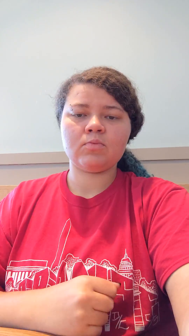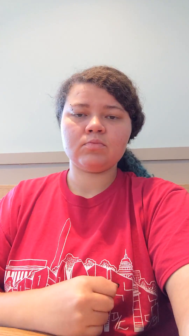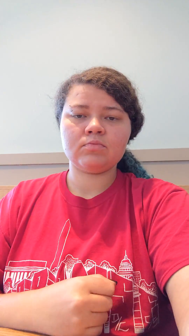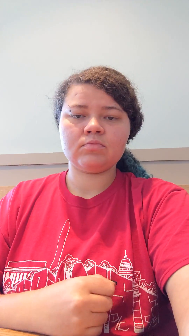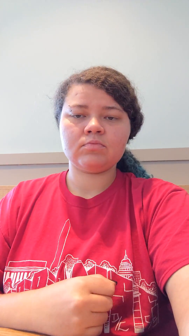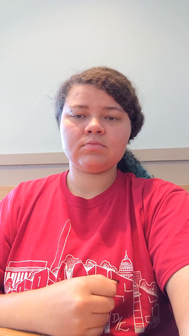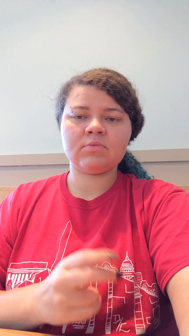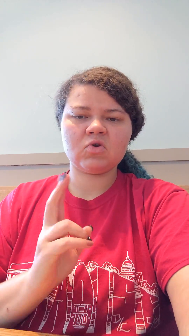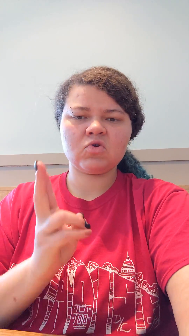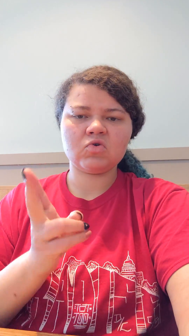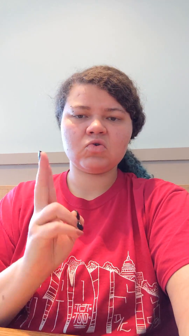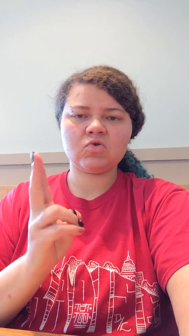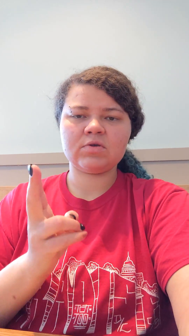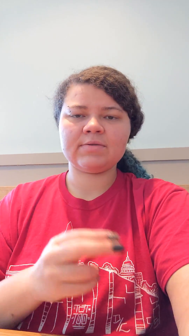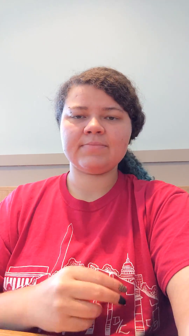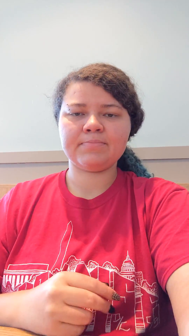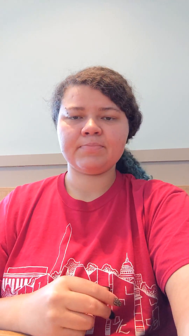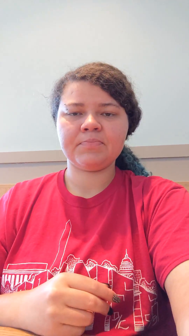hurry